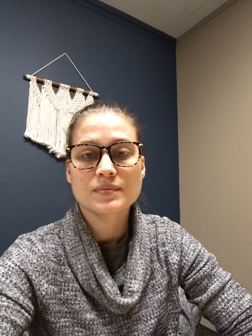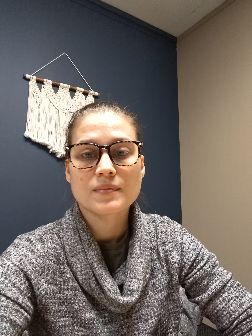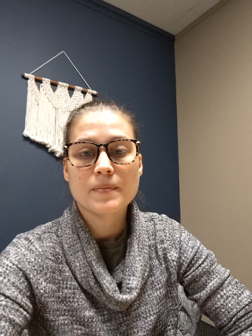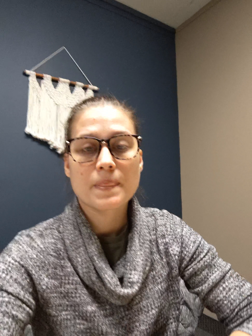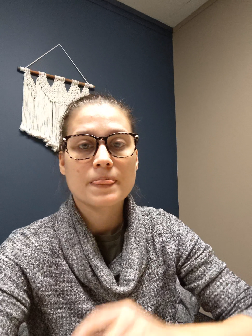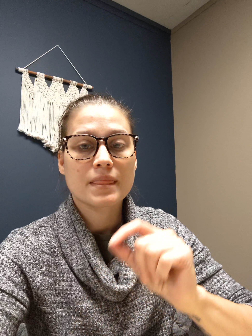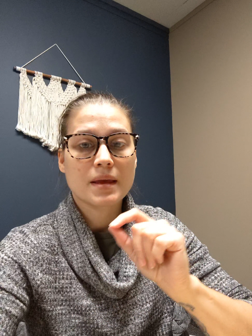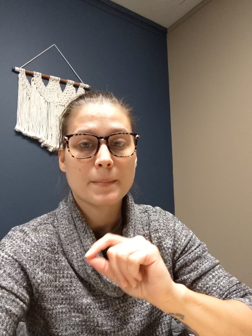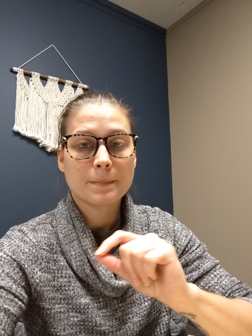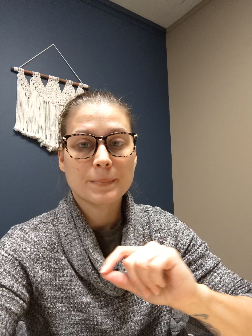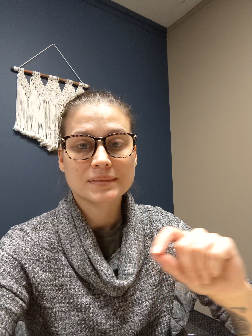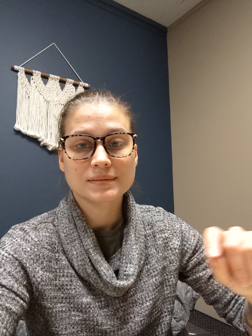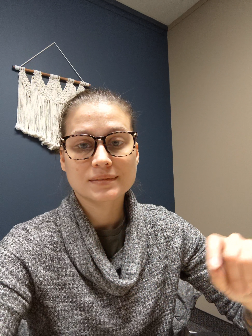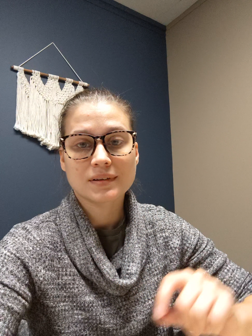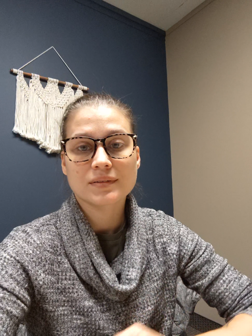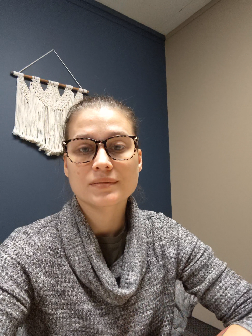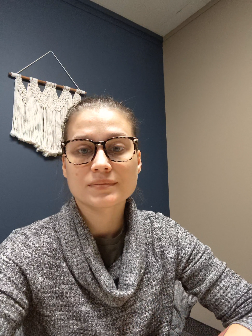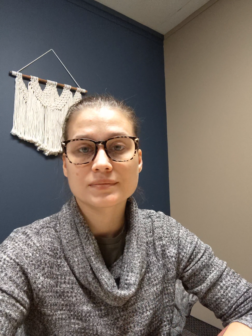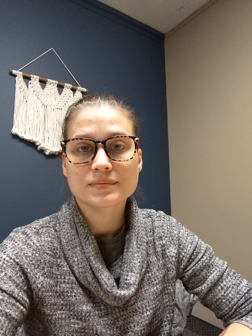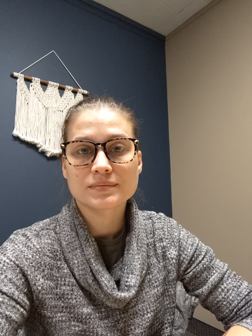pencil